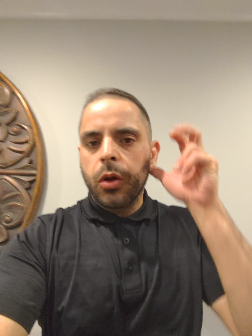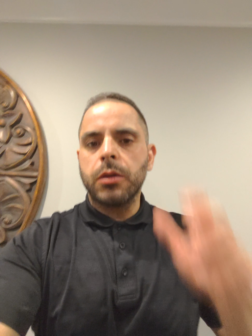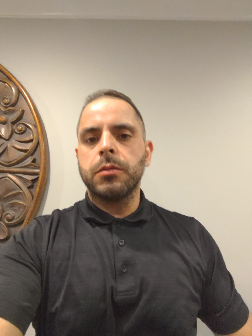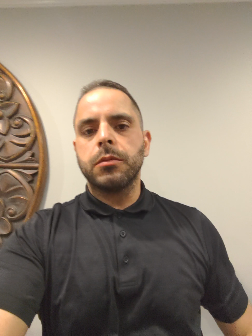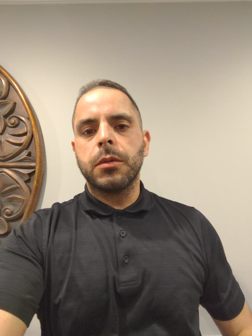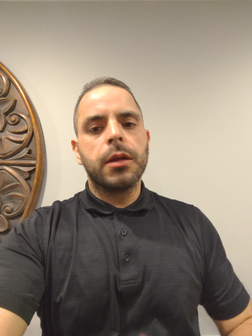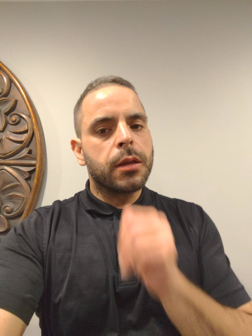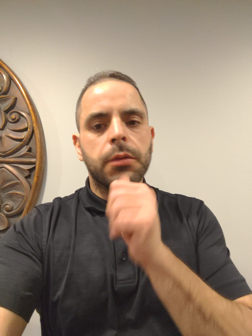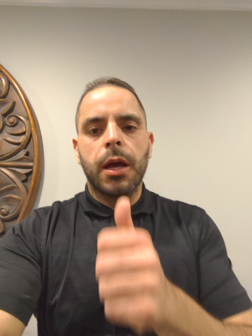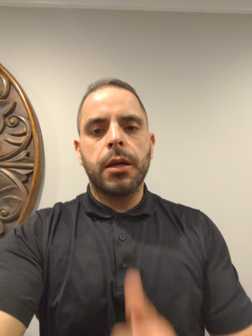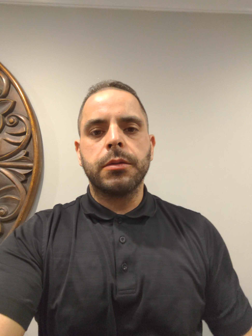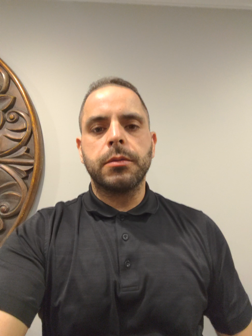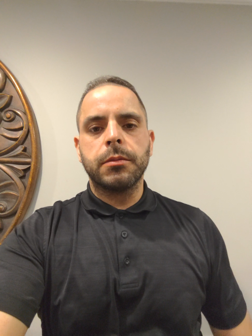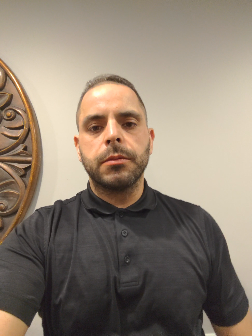not